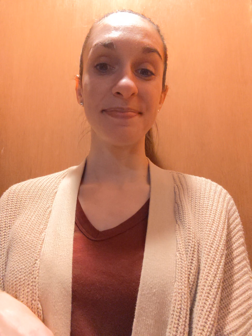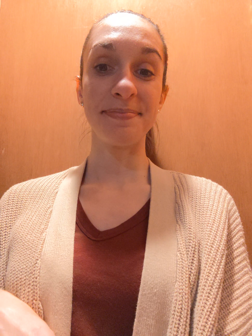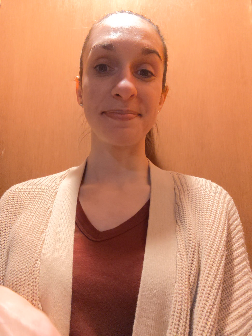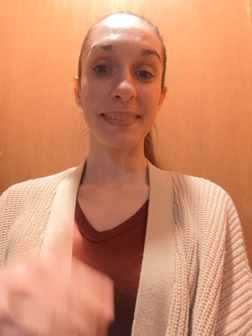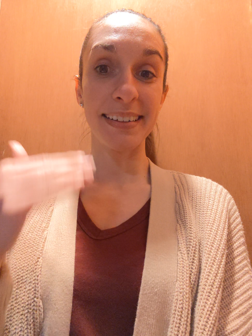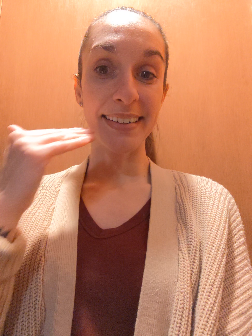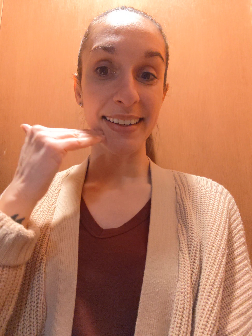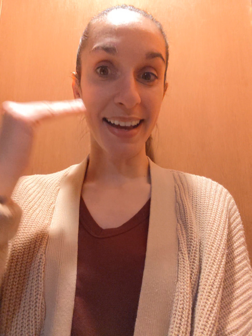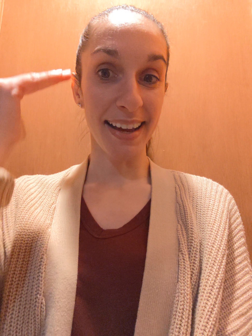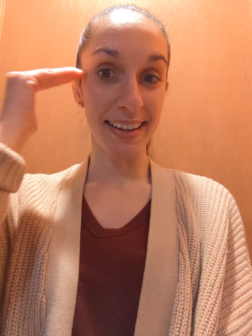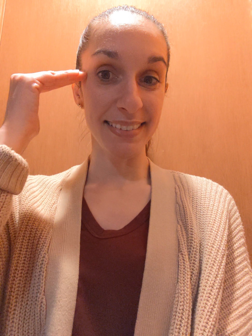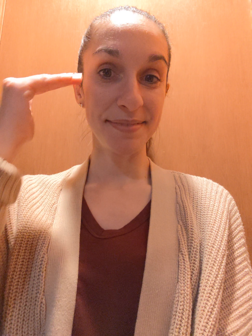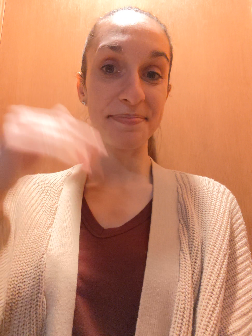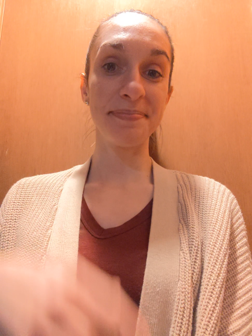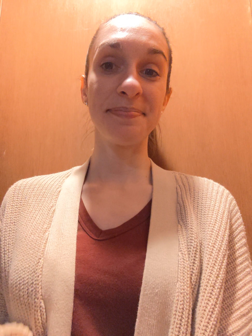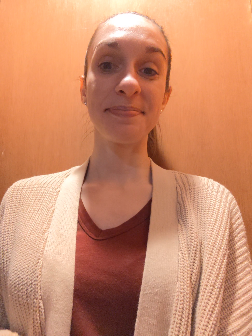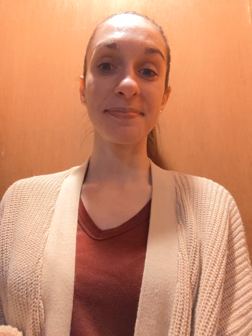head